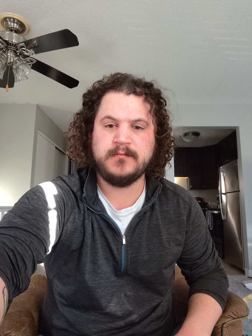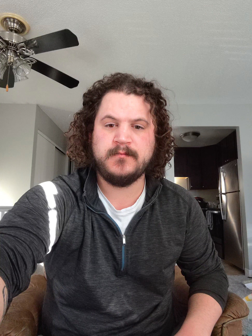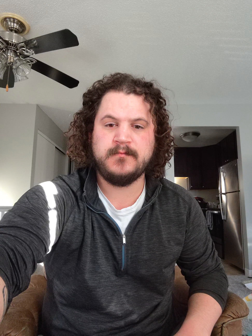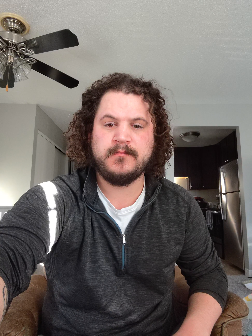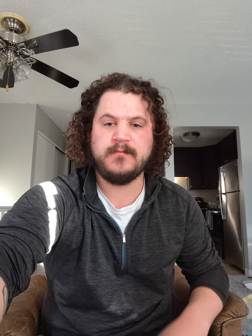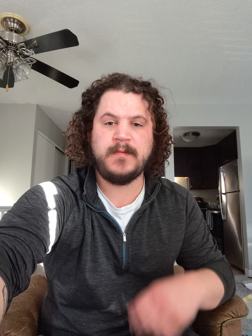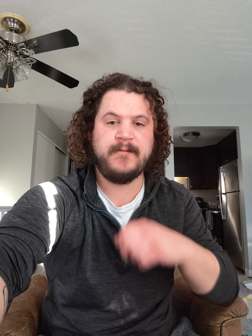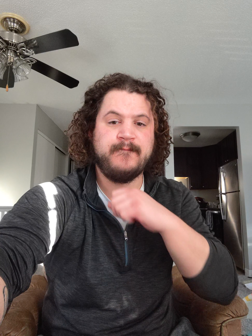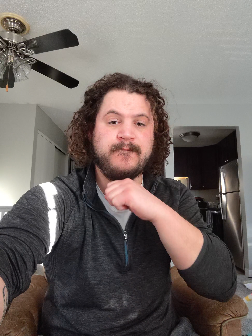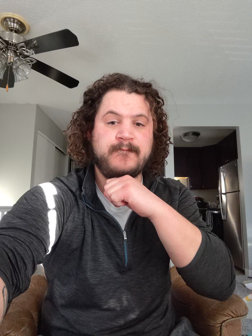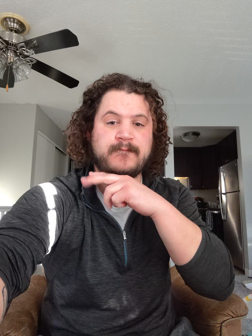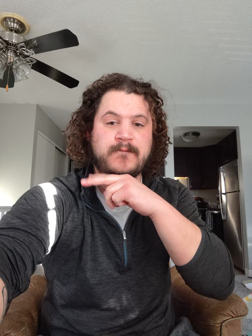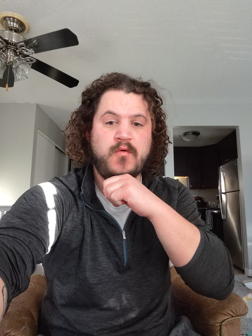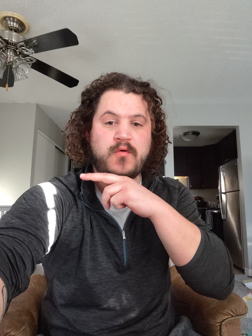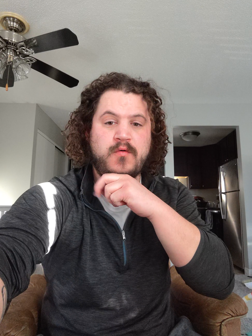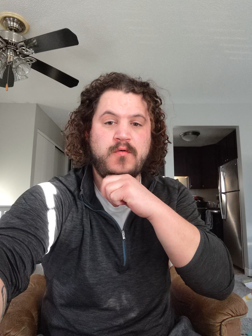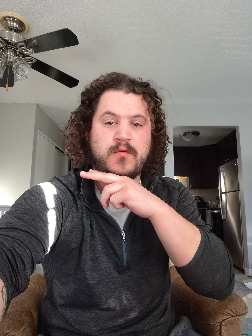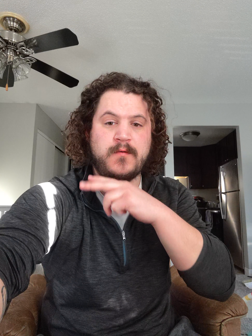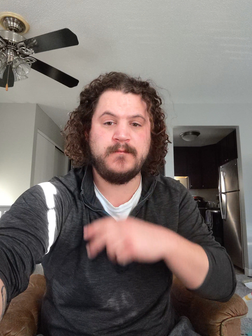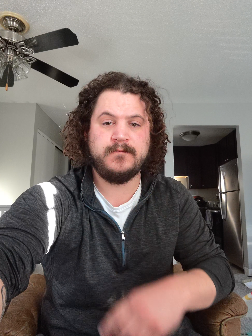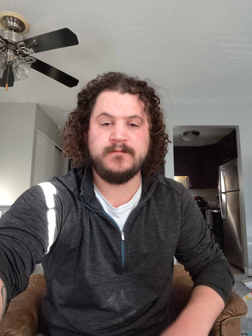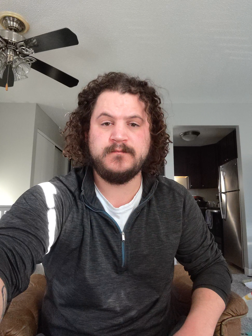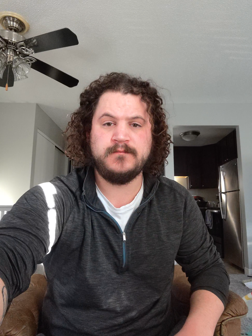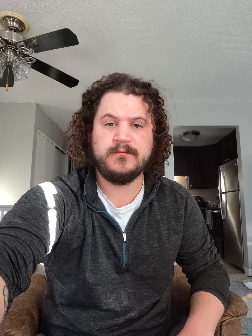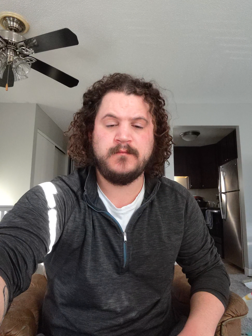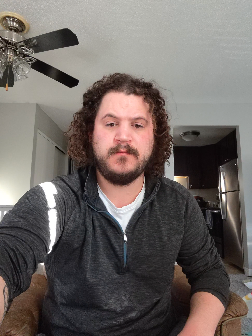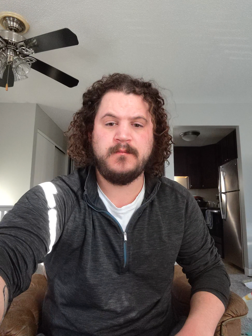frog